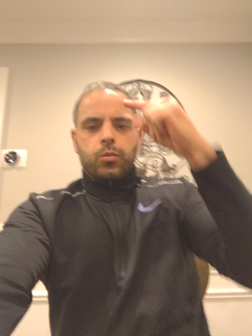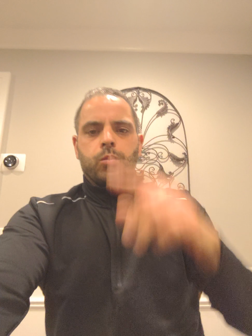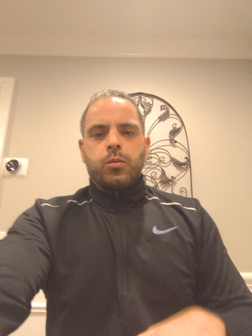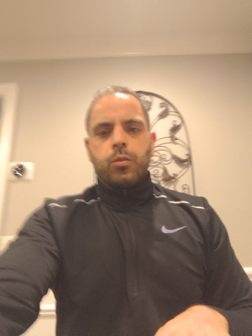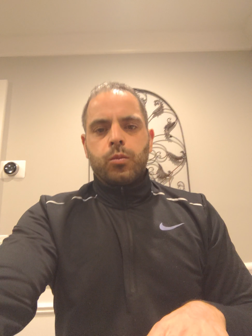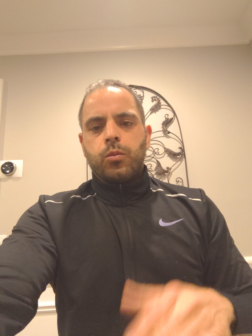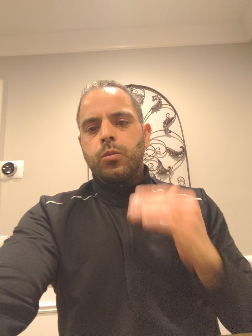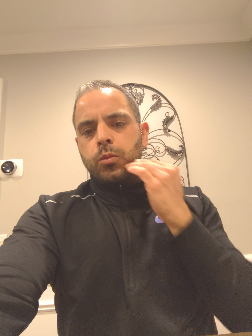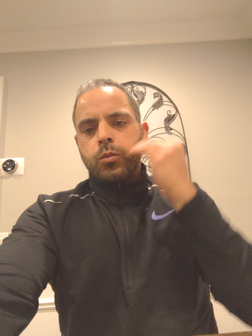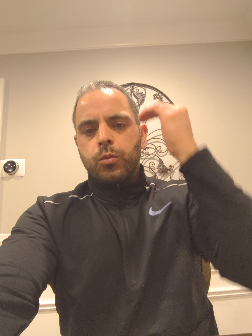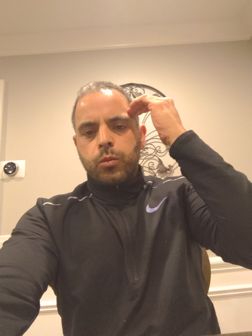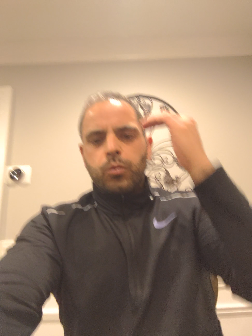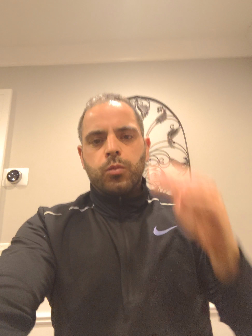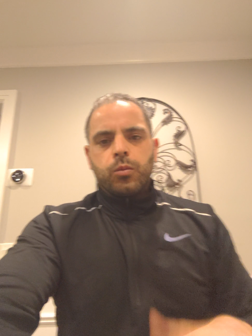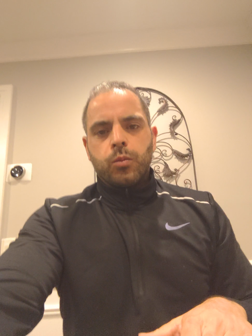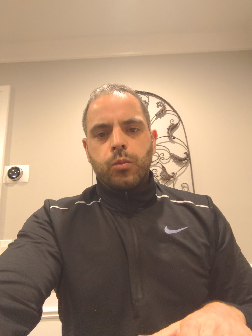head